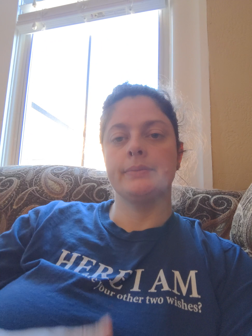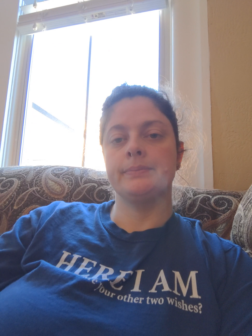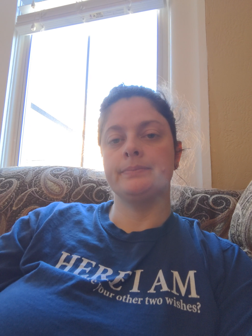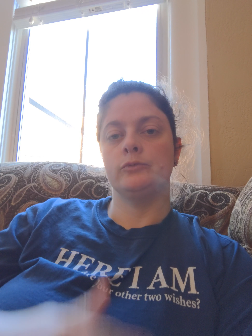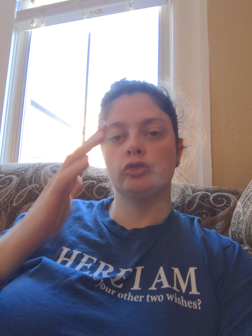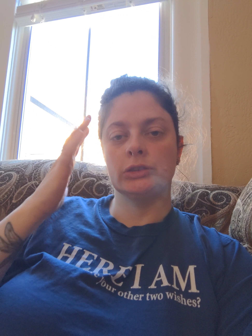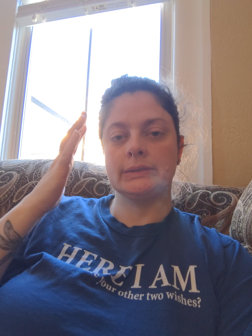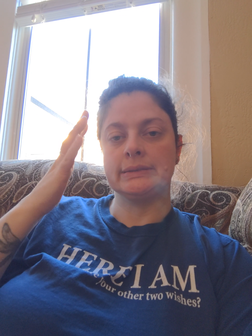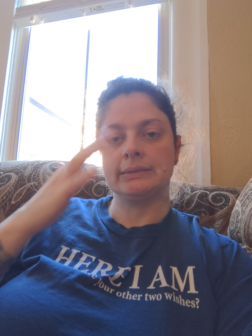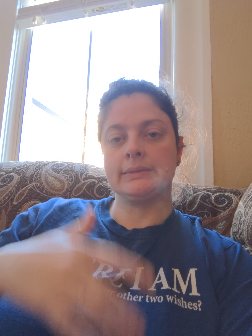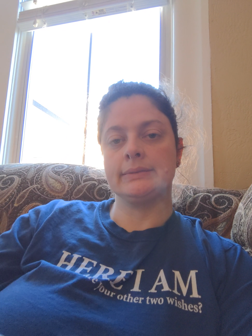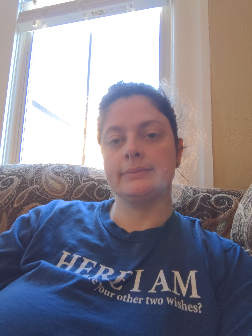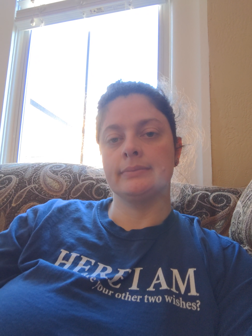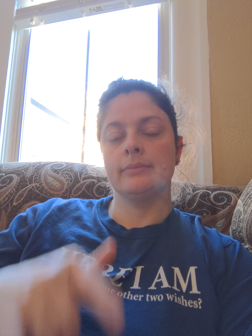tree